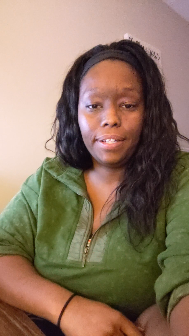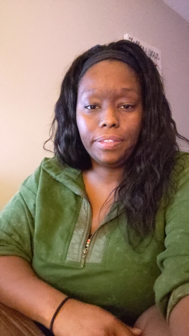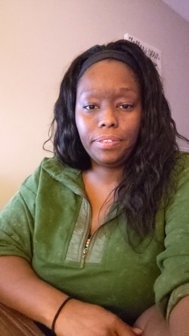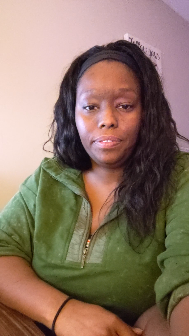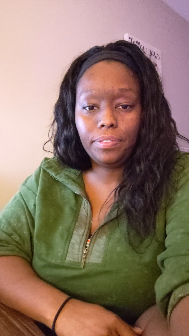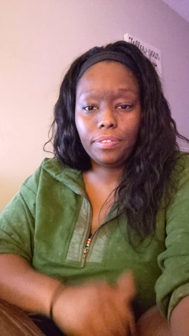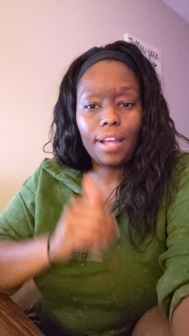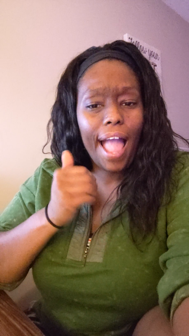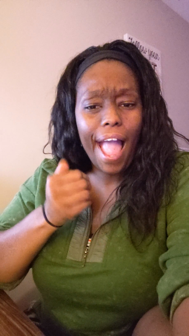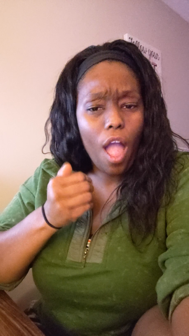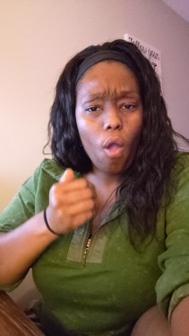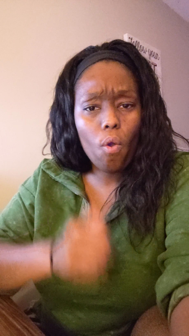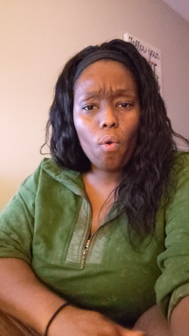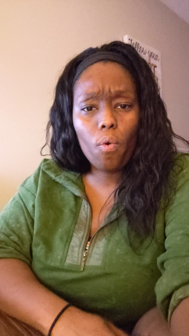how